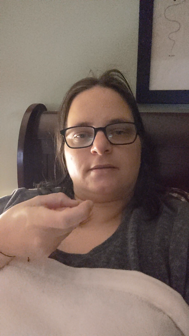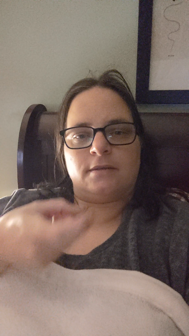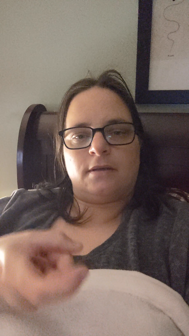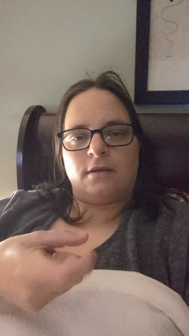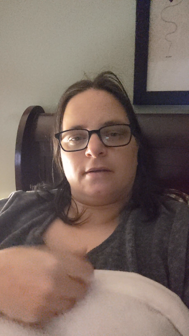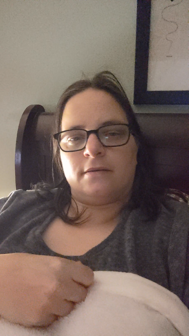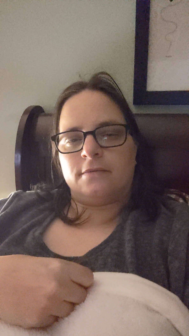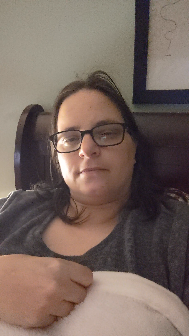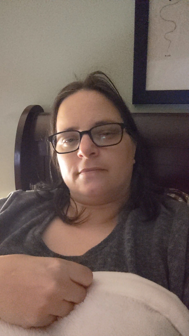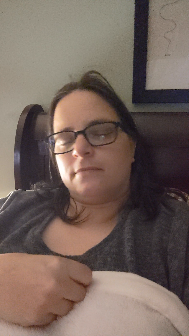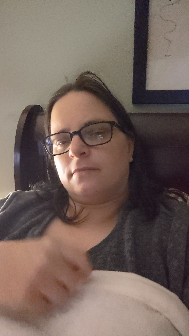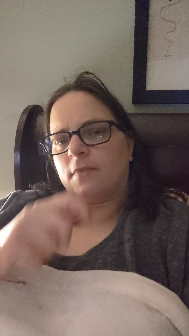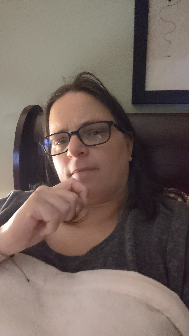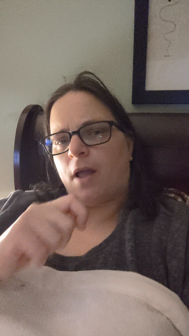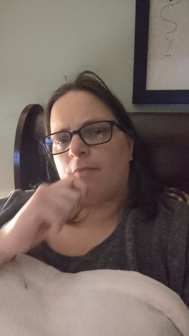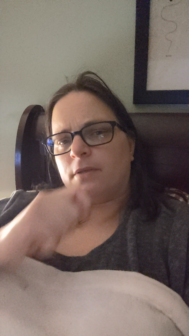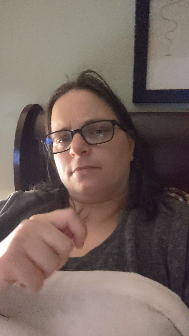popsicle